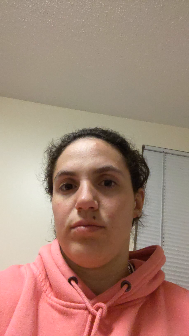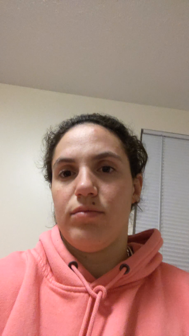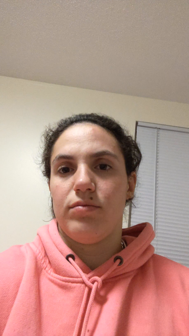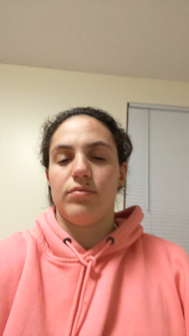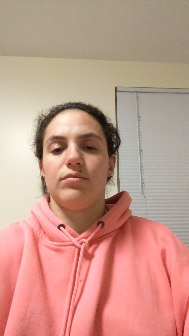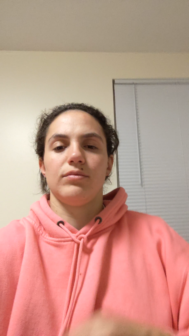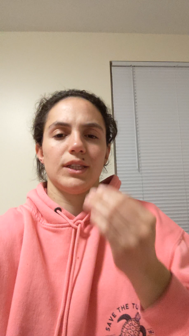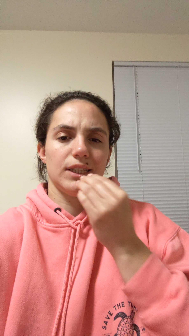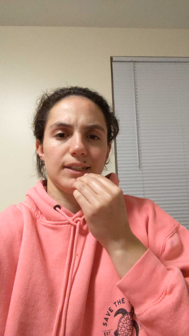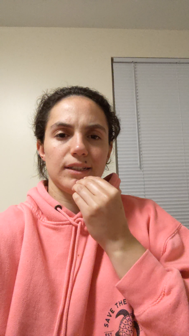eat